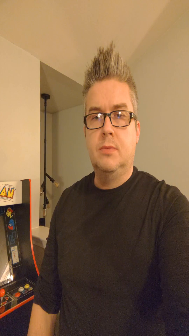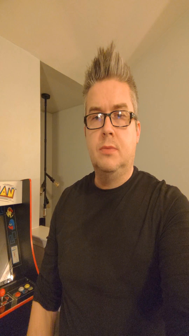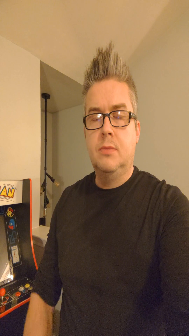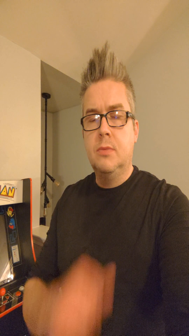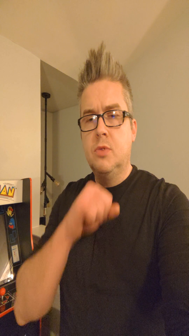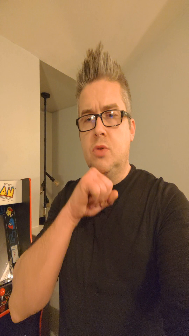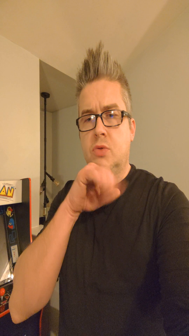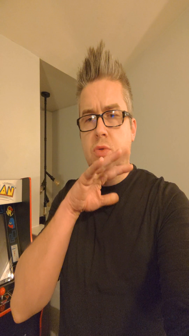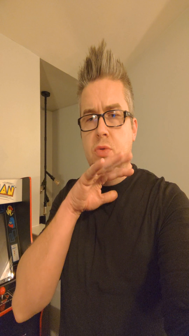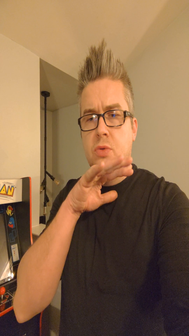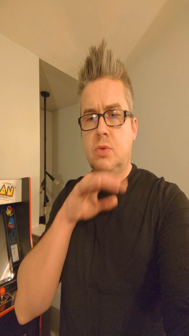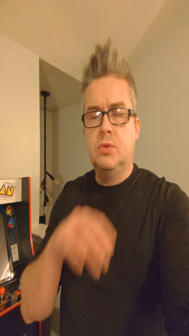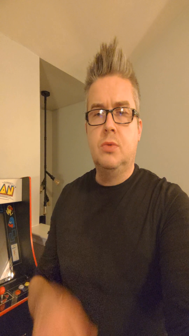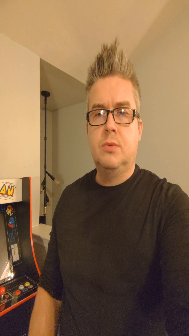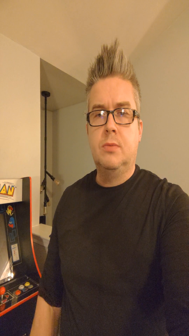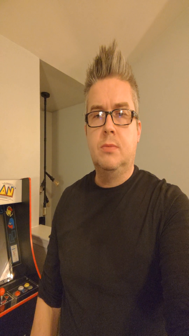dirty